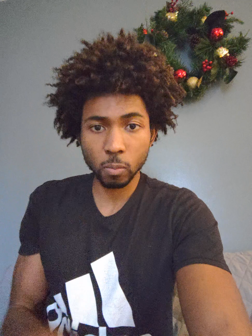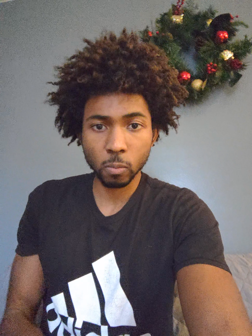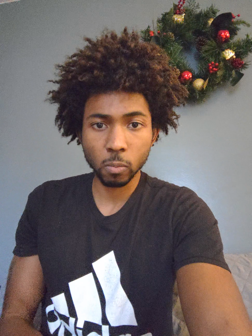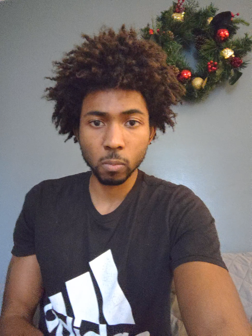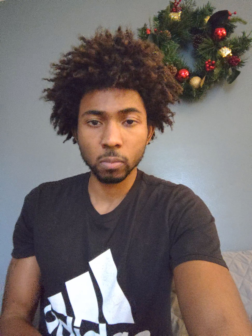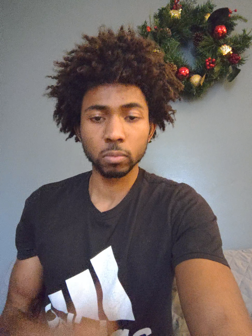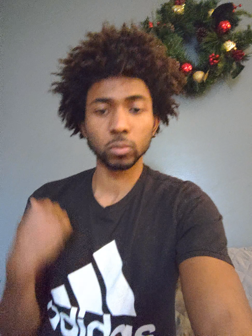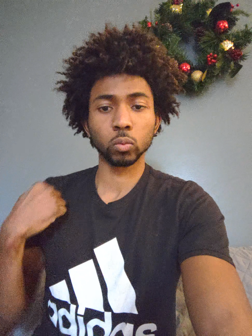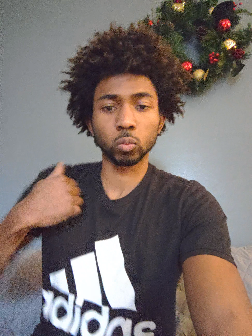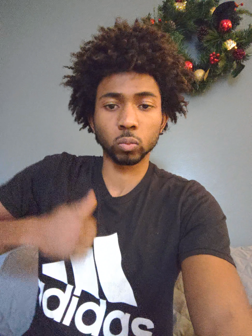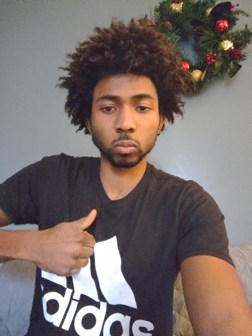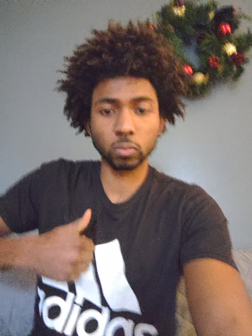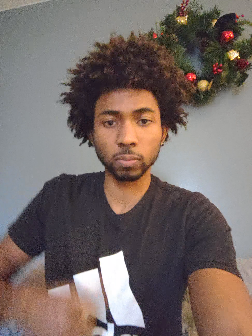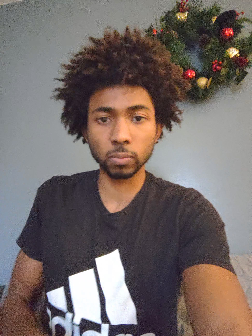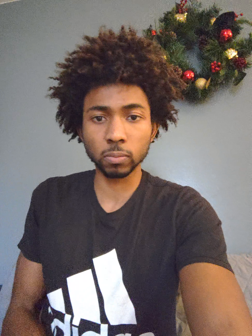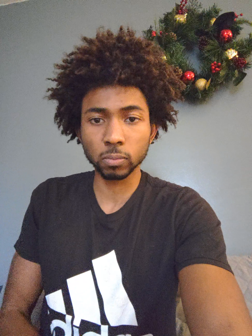jacket